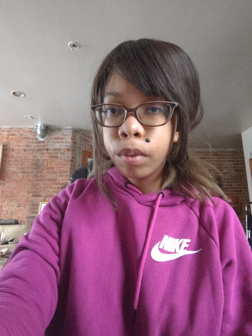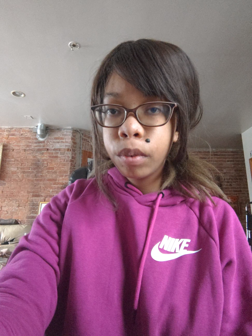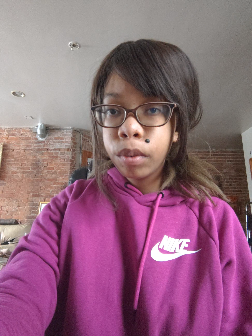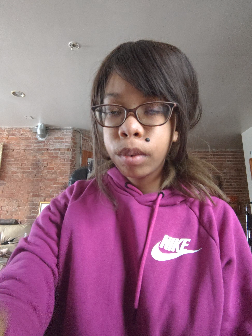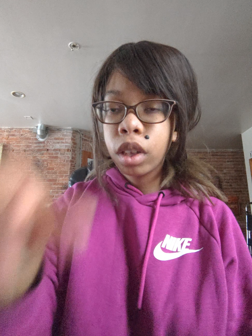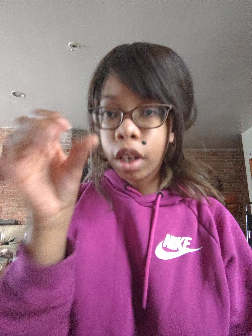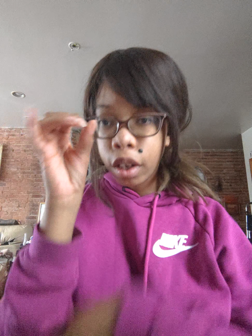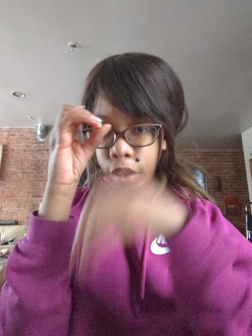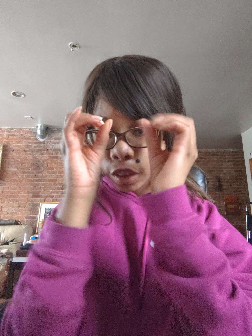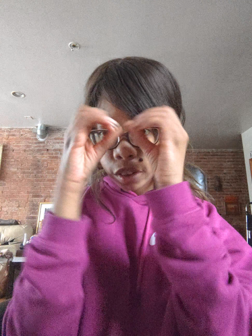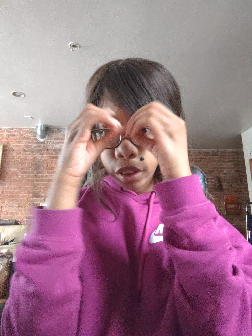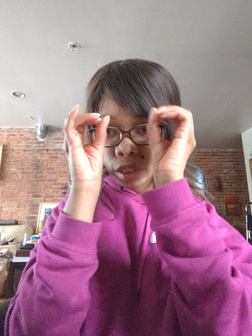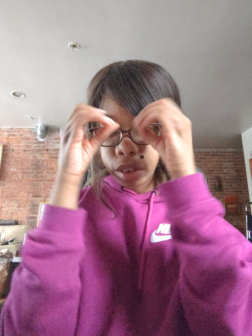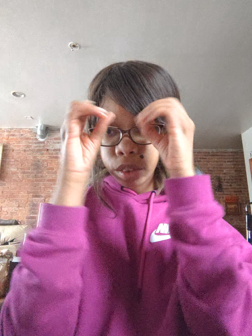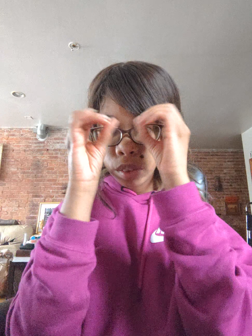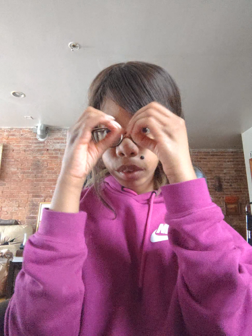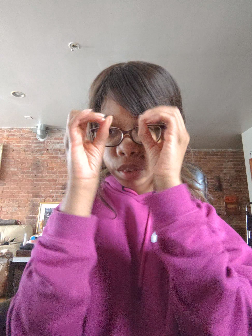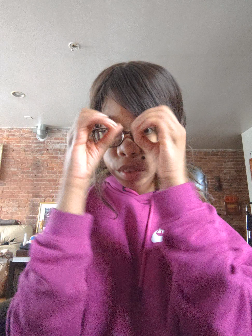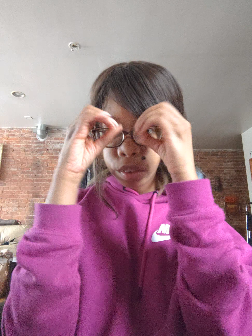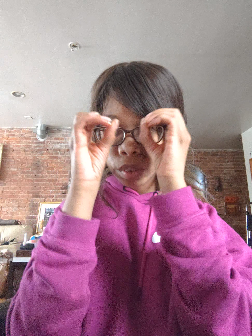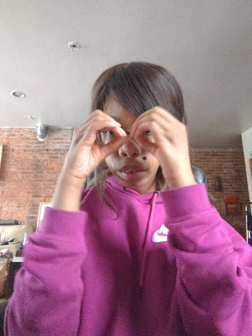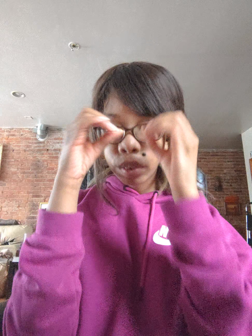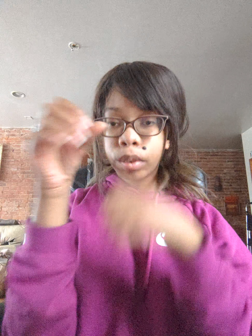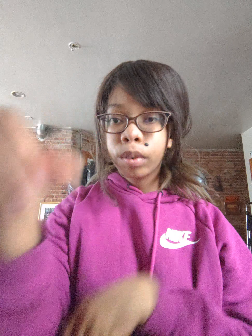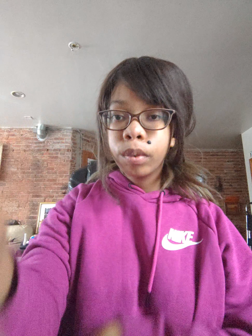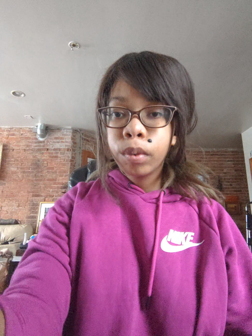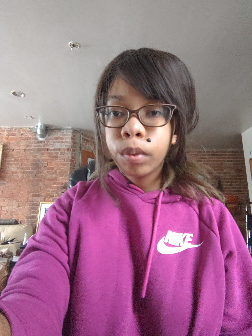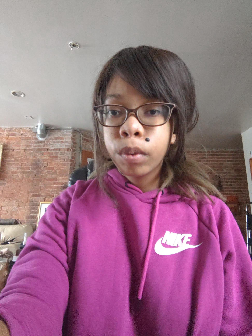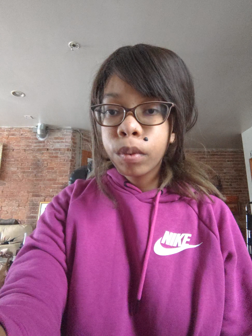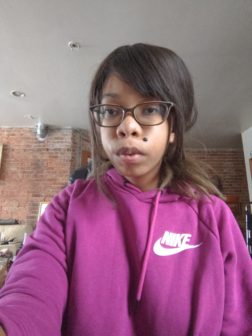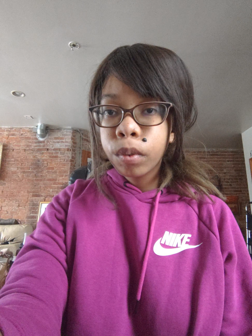owl